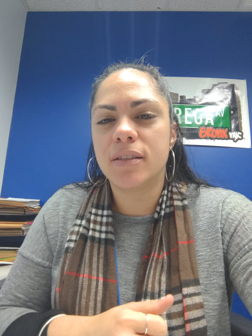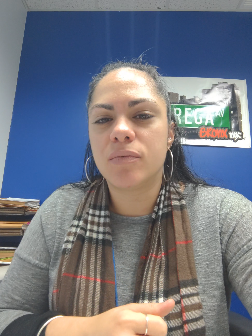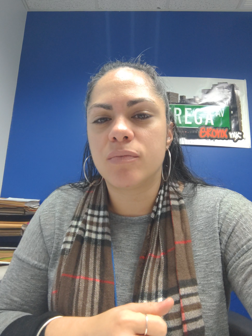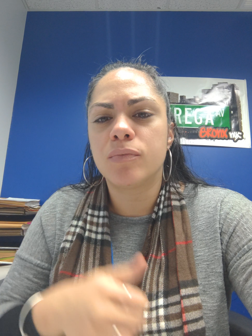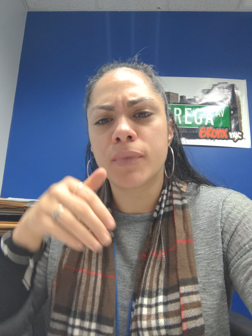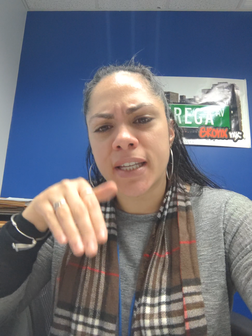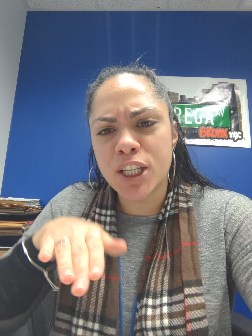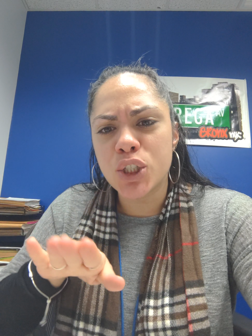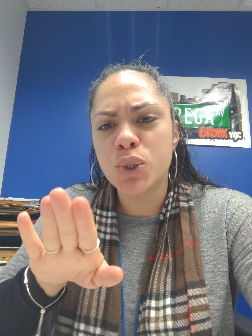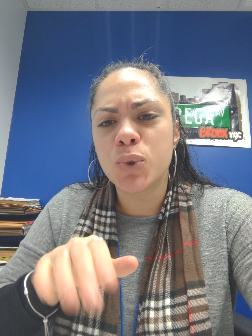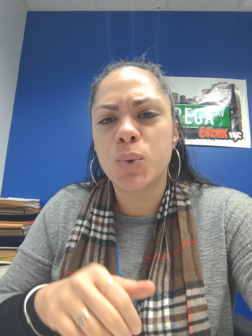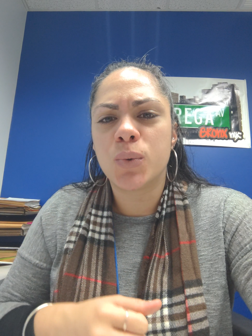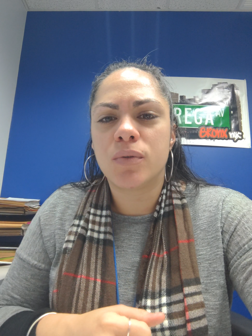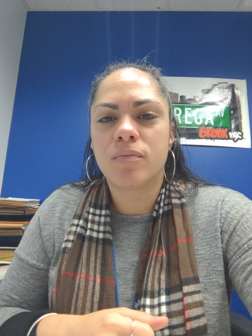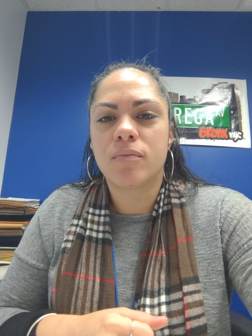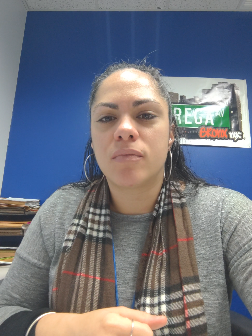into